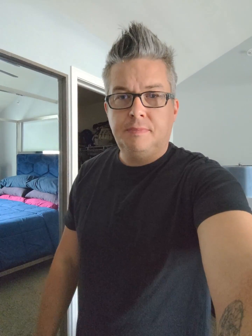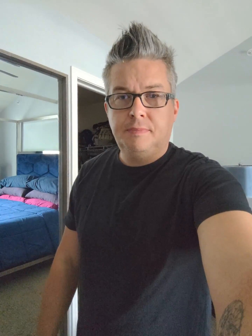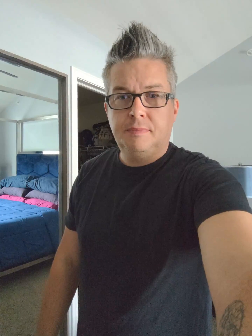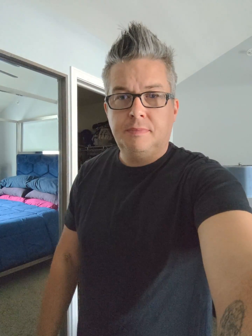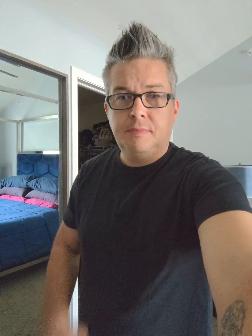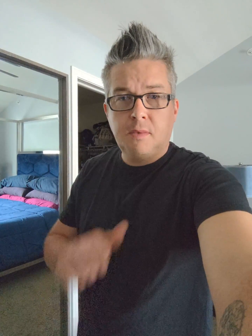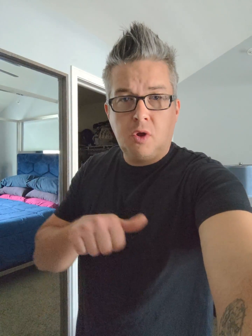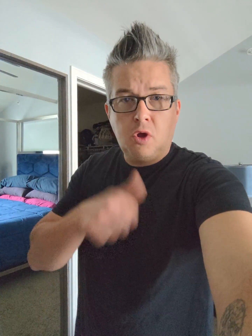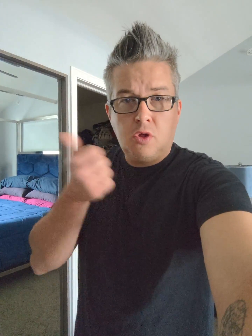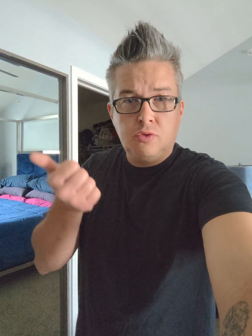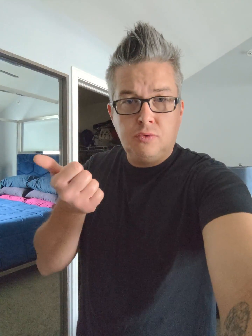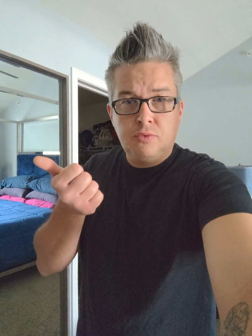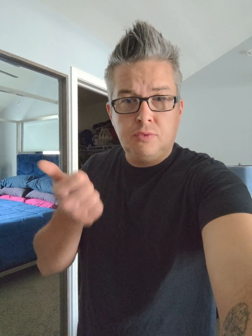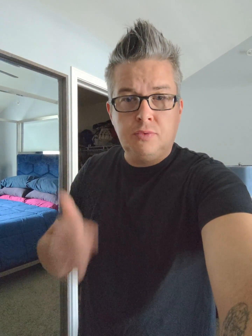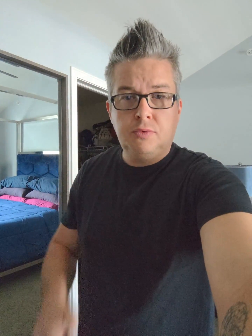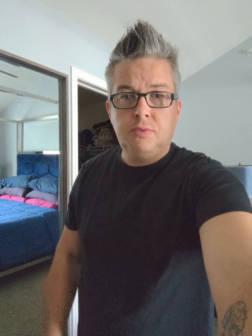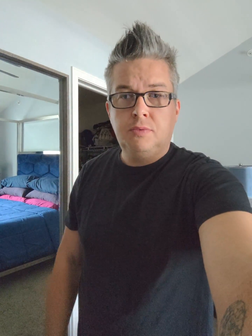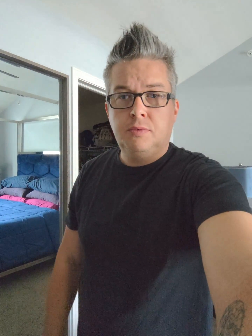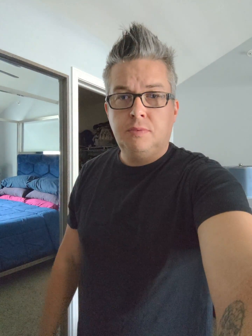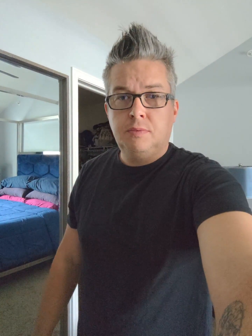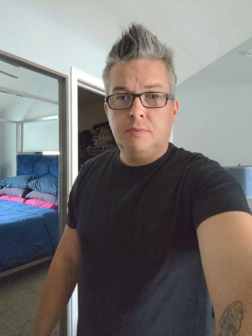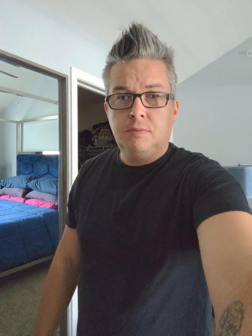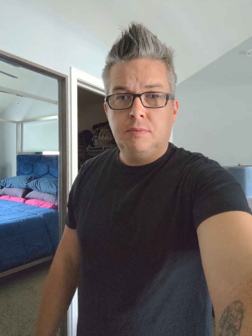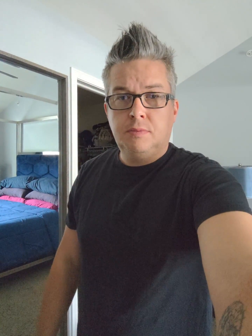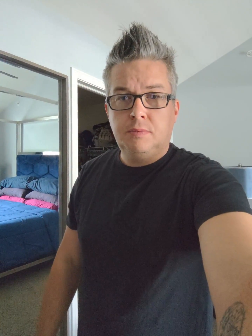other